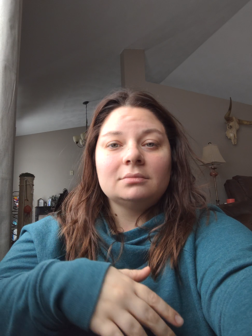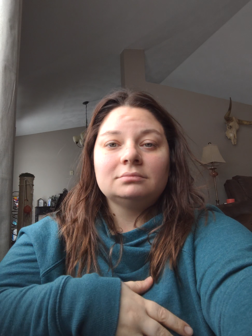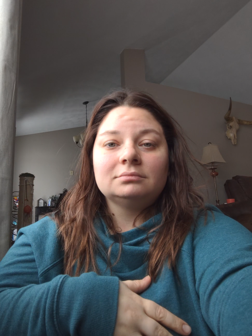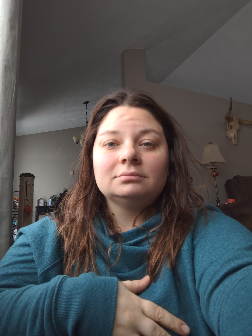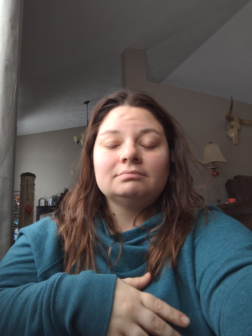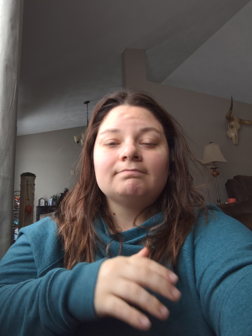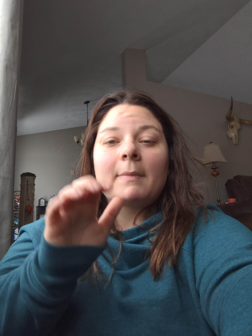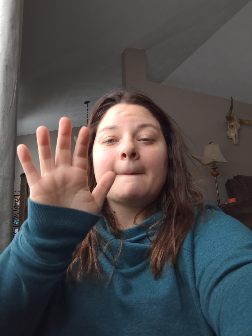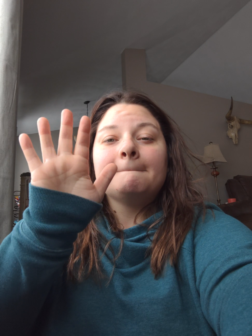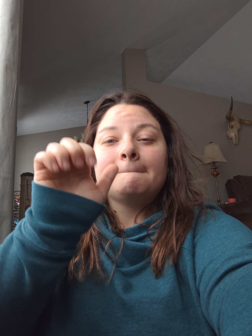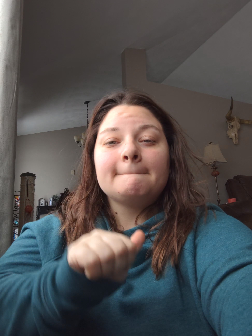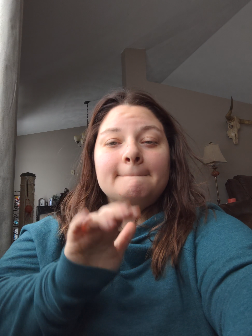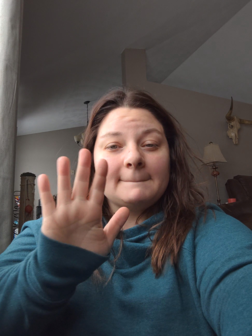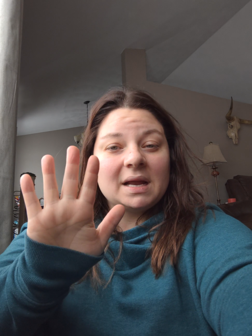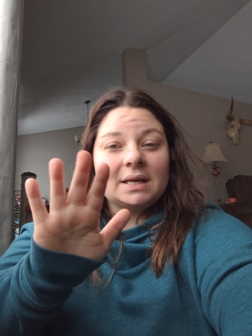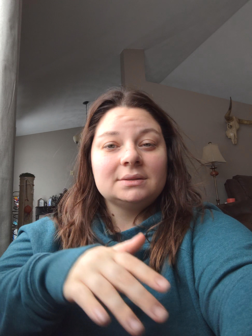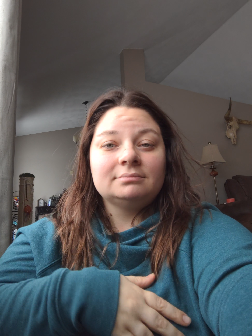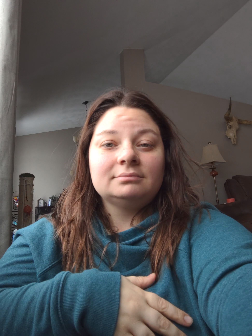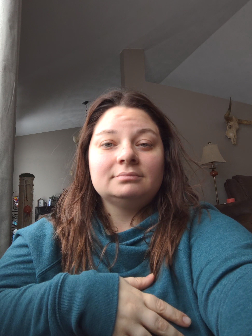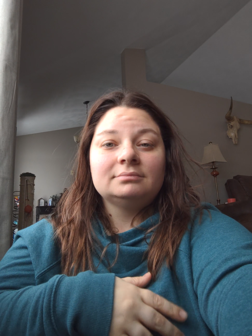mitten